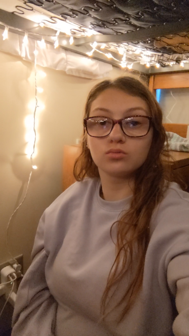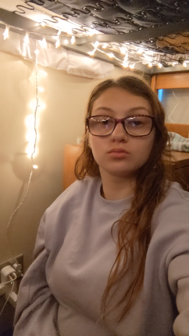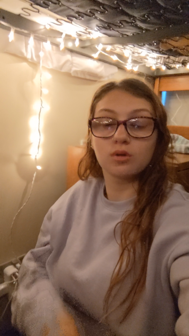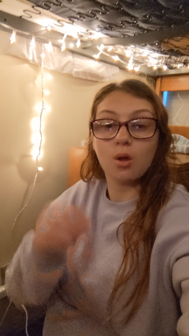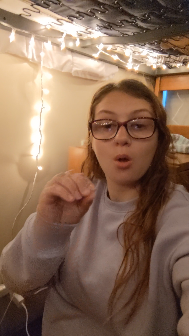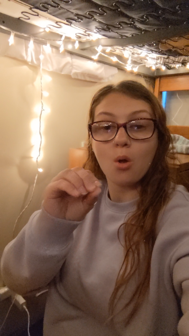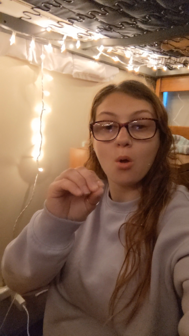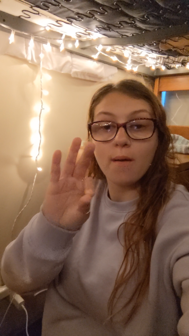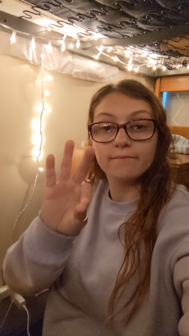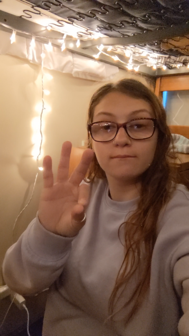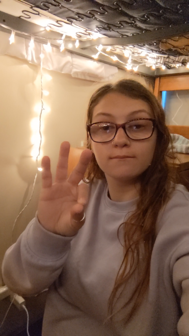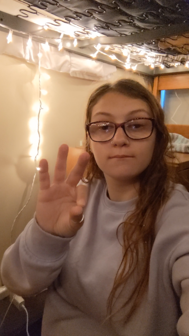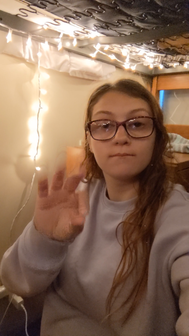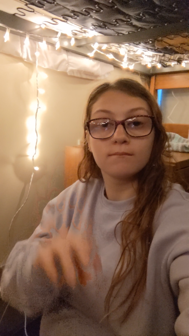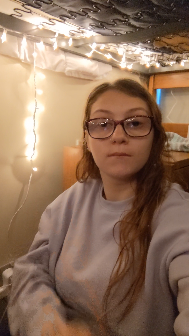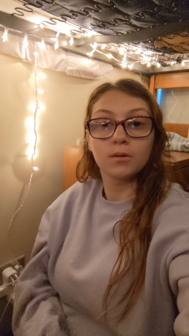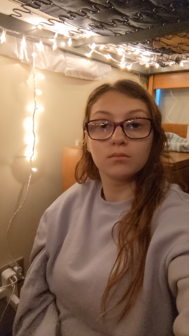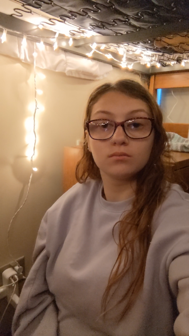of